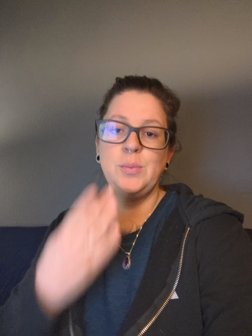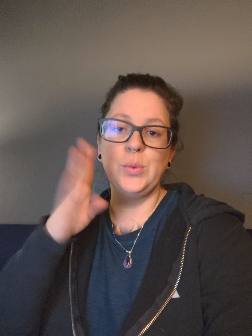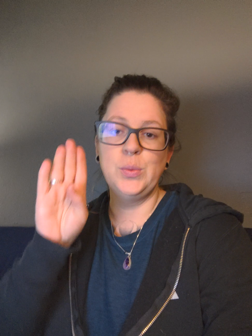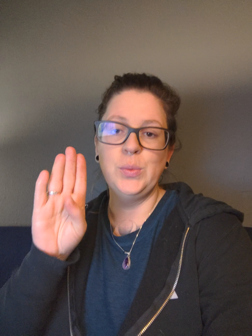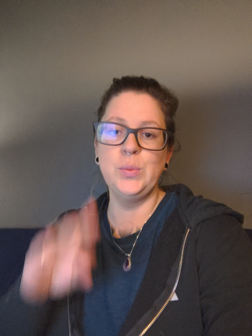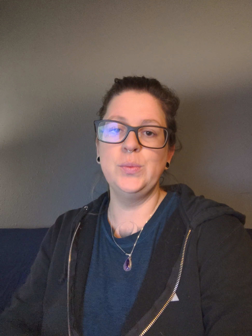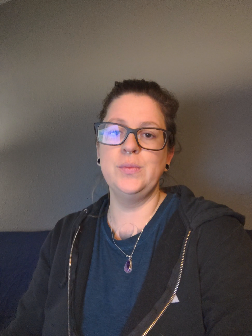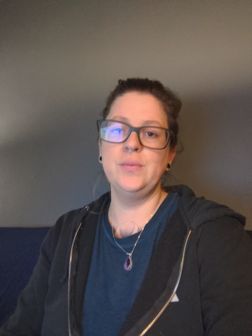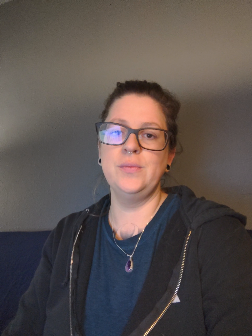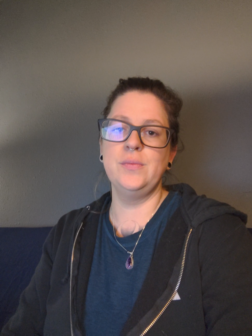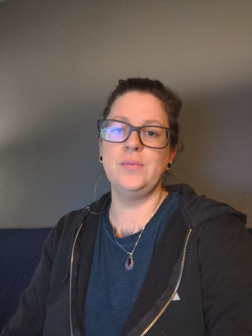blue